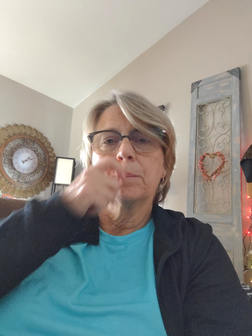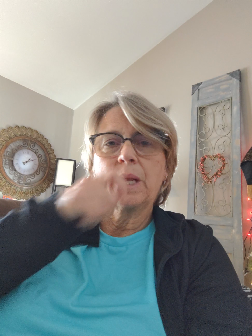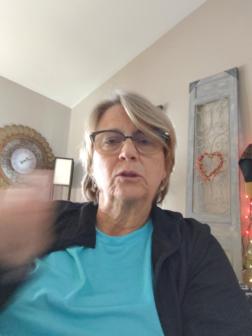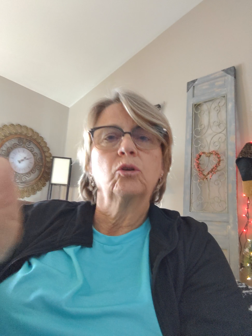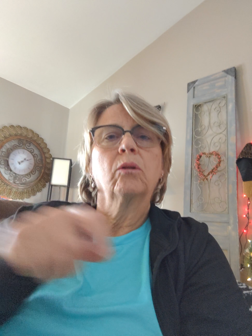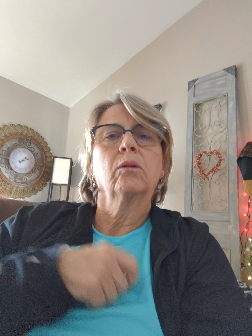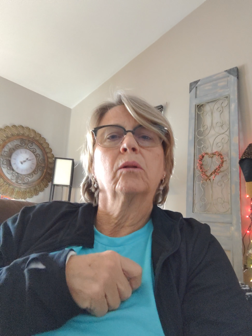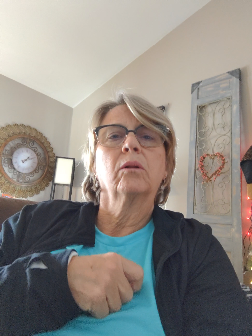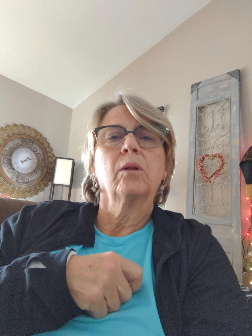pencil